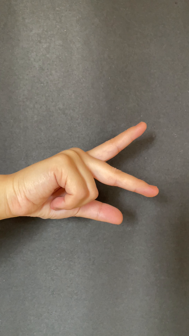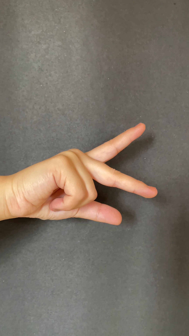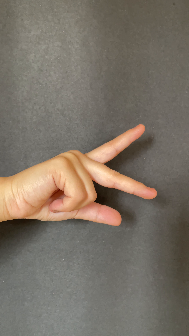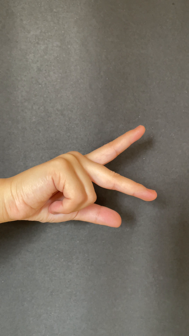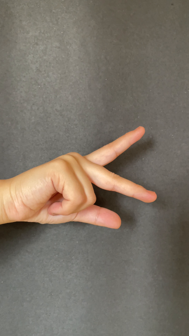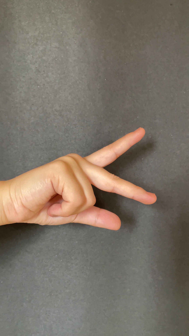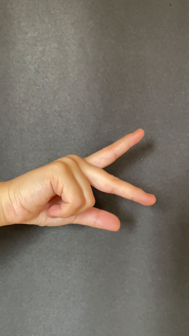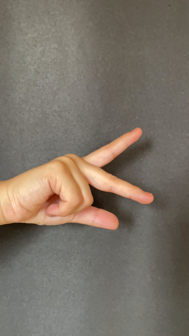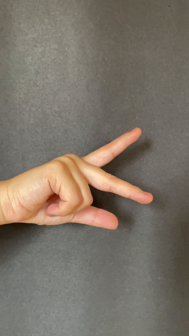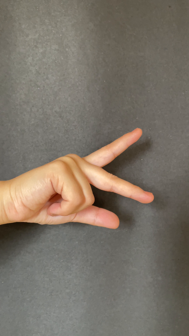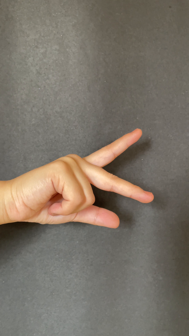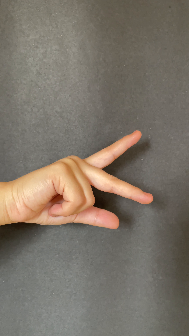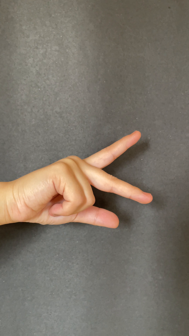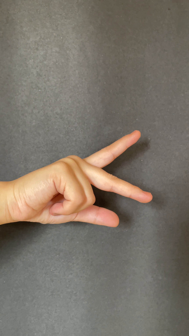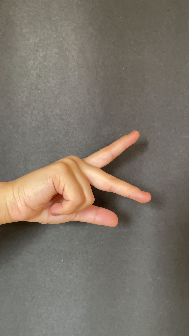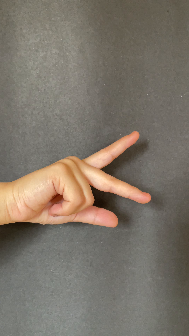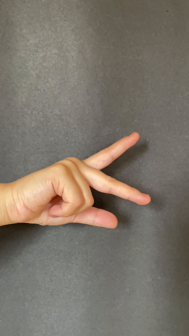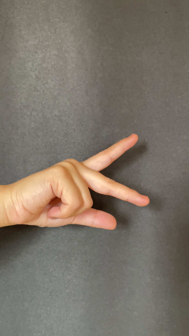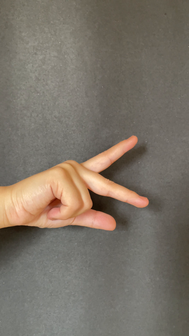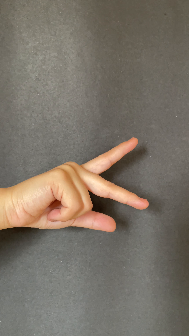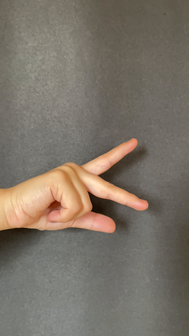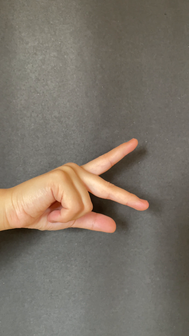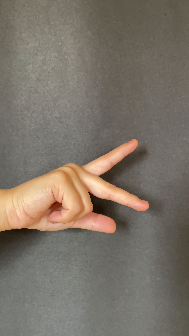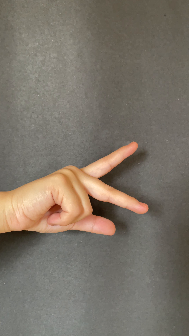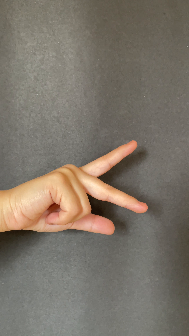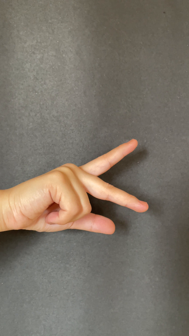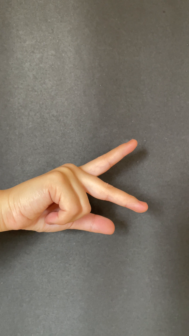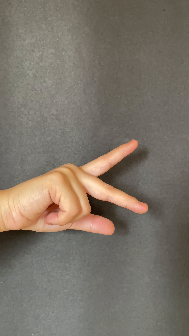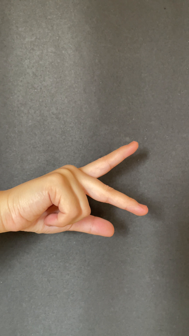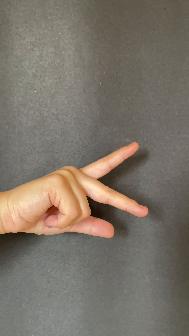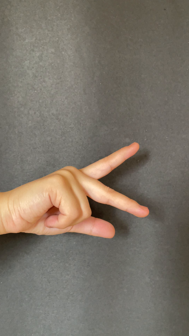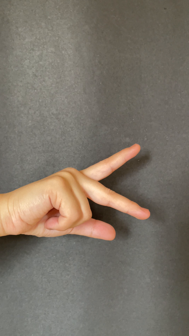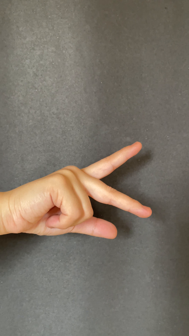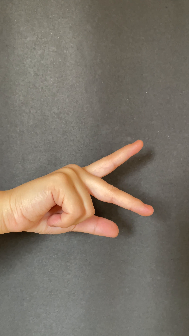त्र